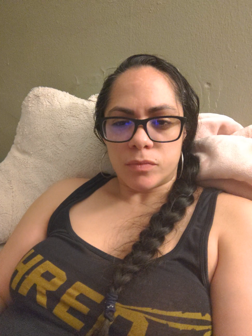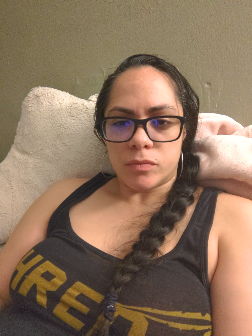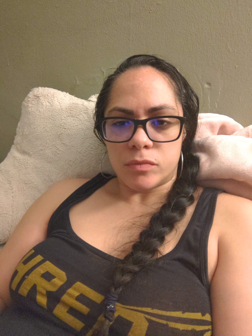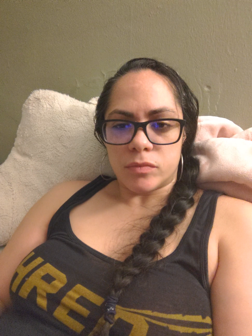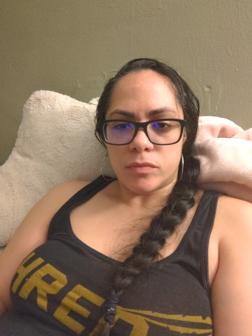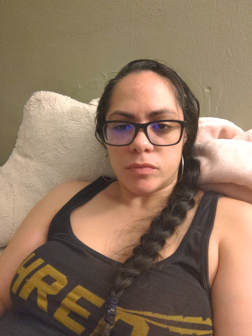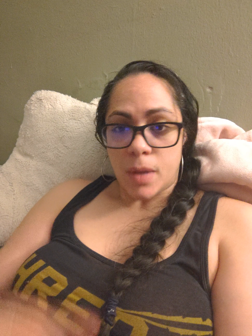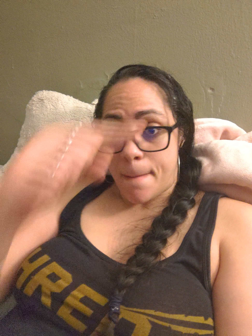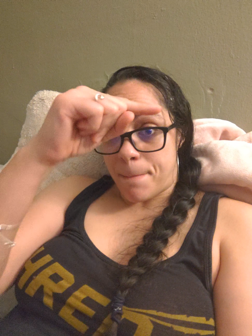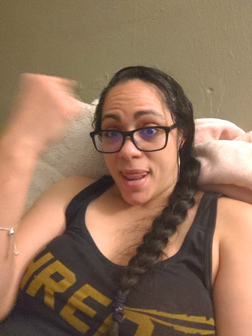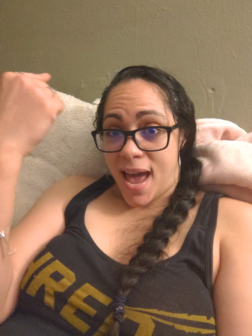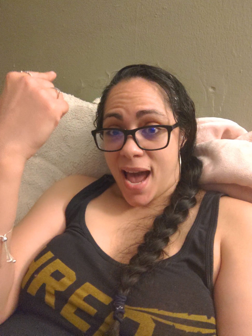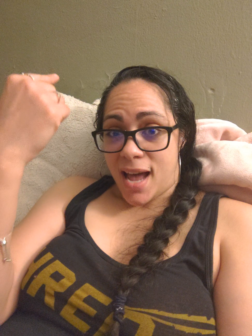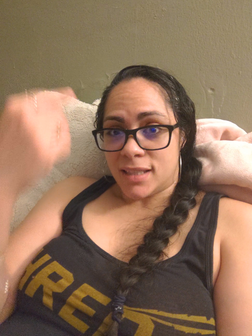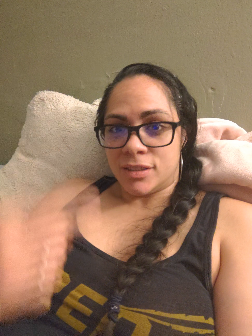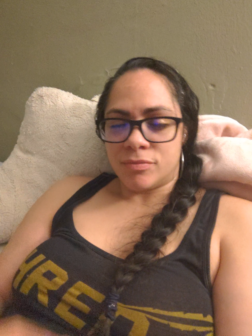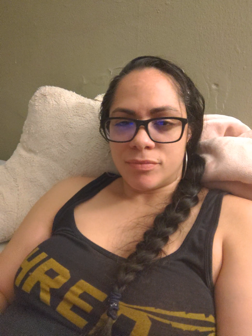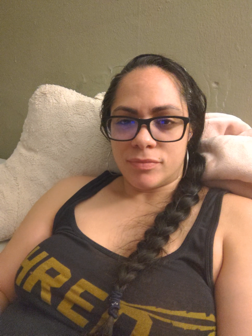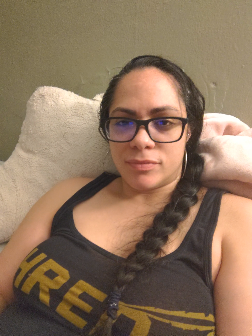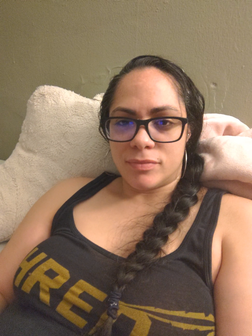black